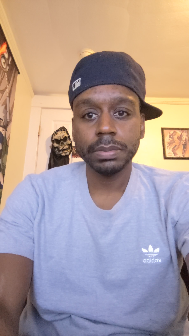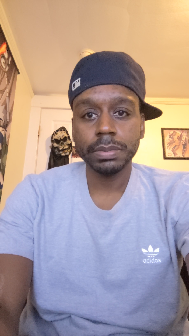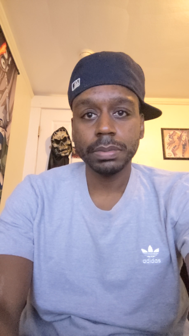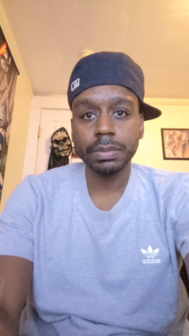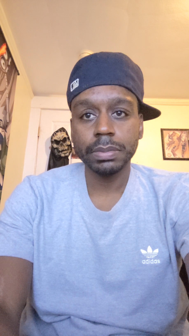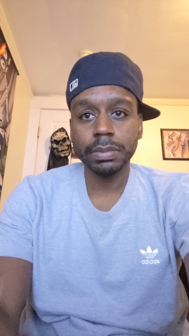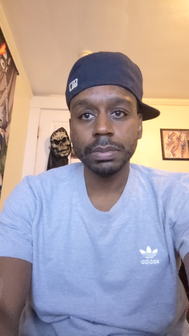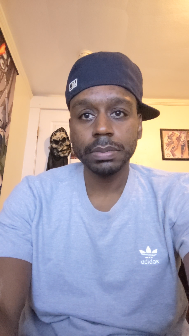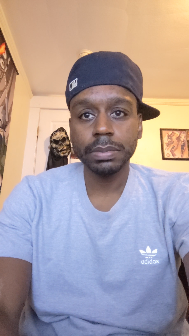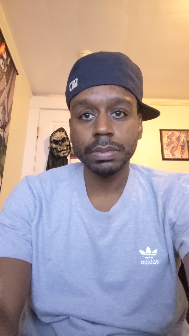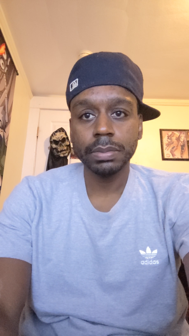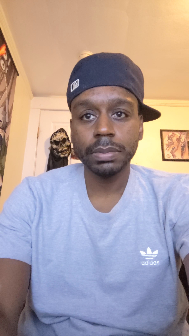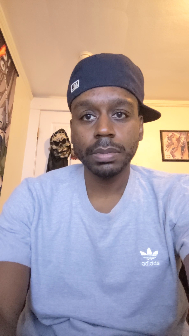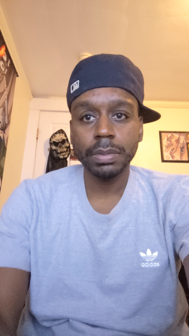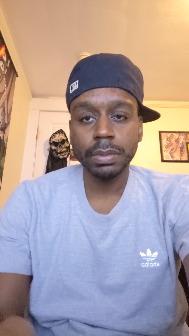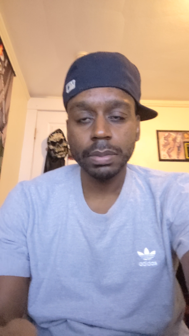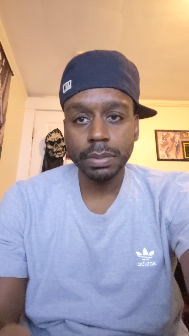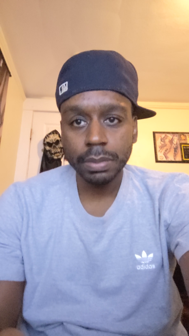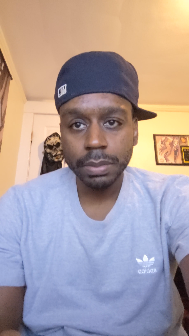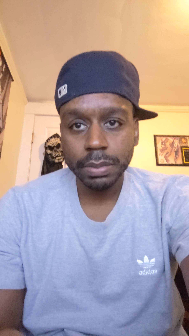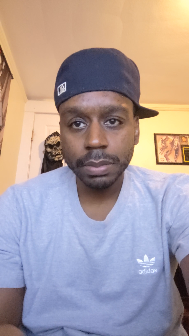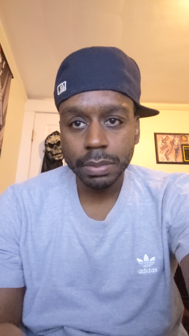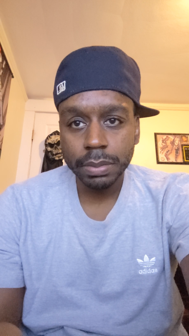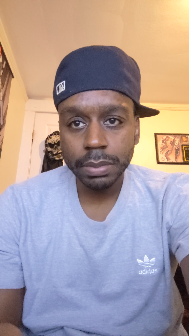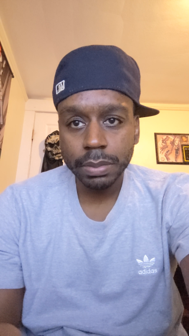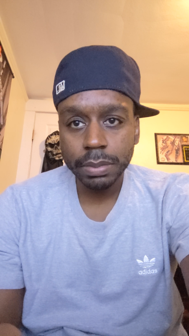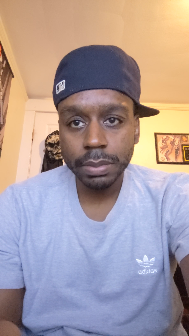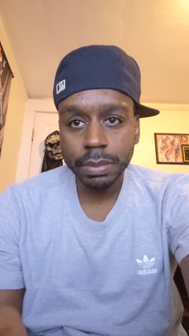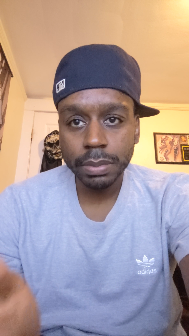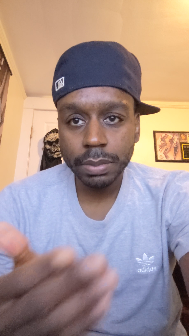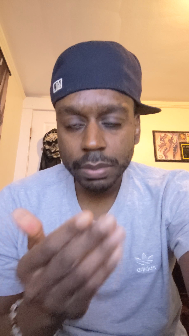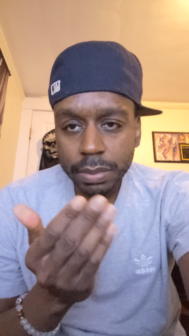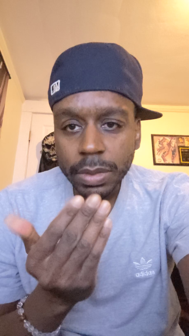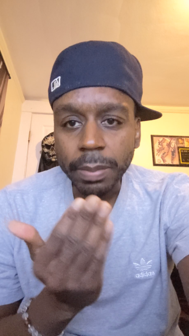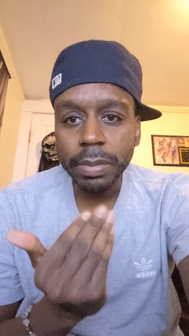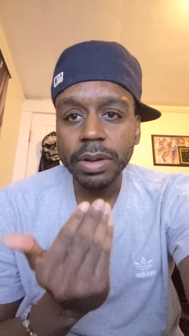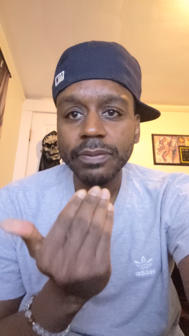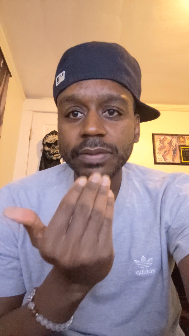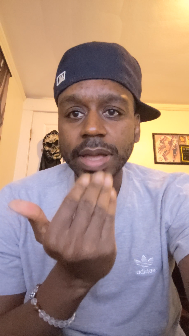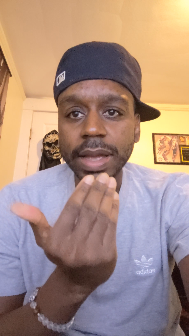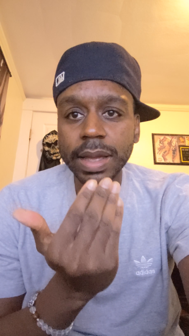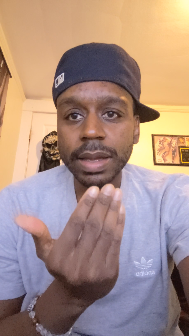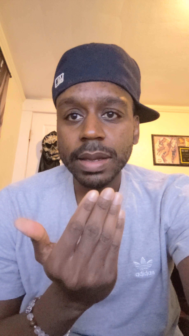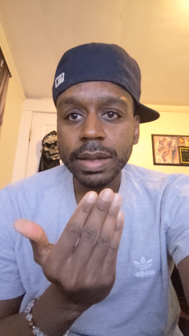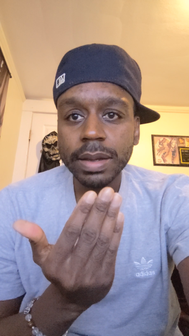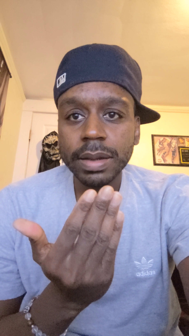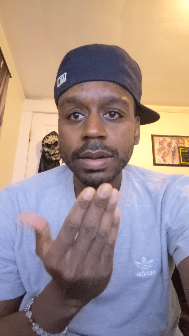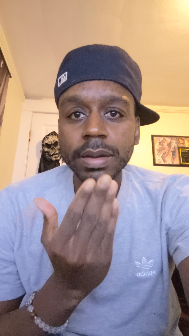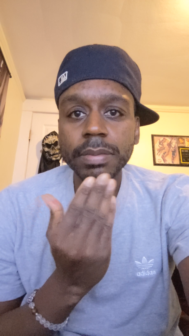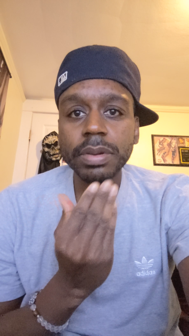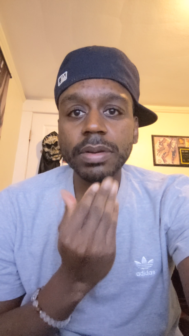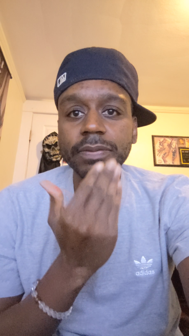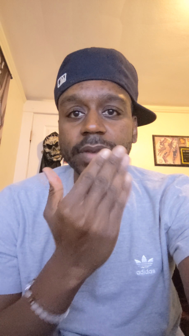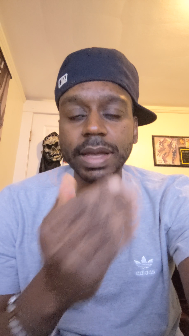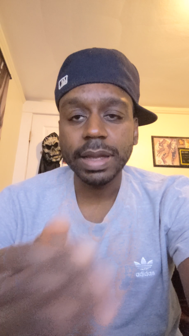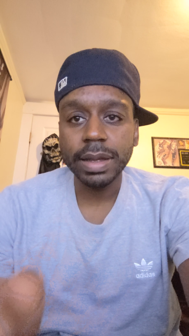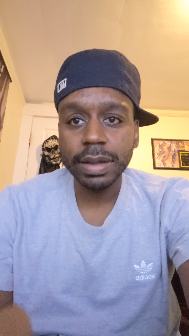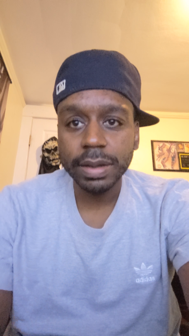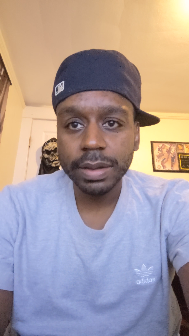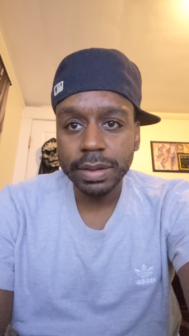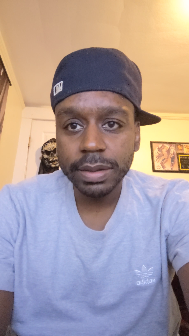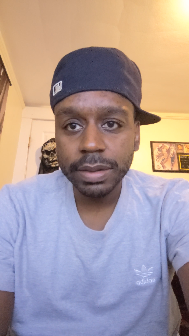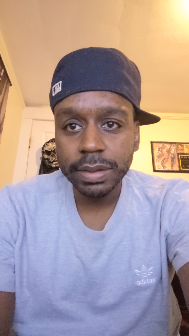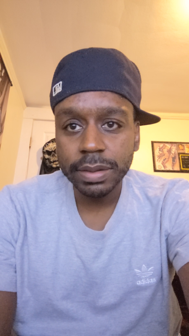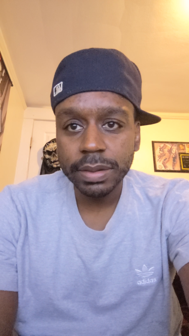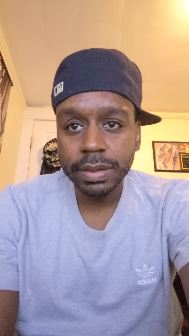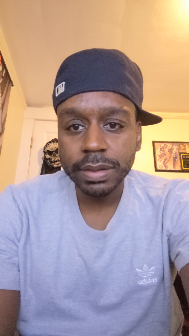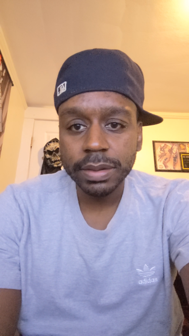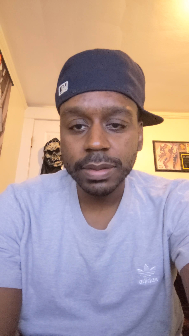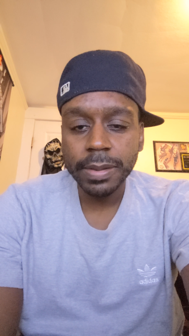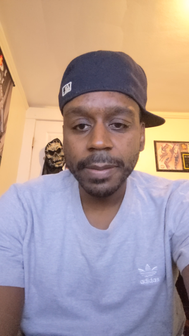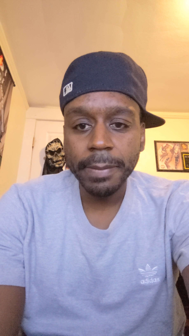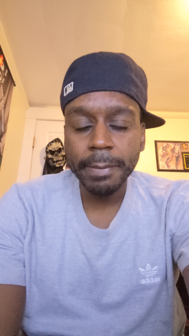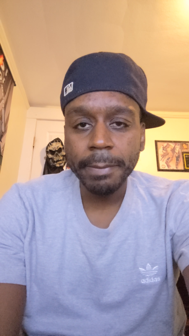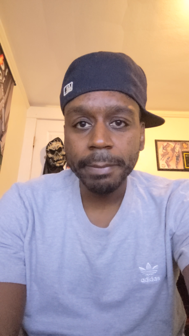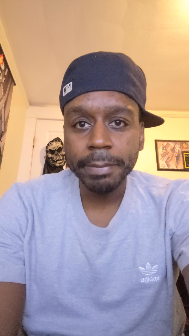butterfly